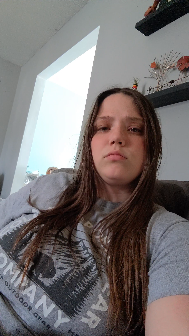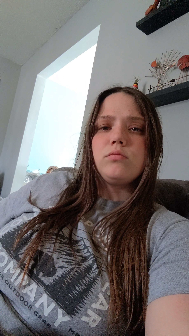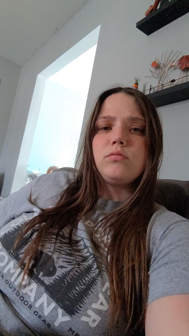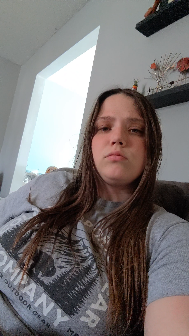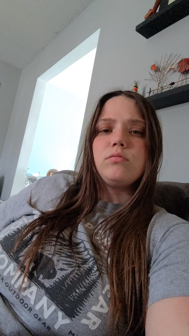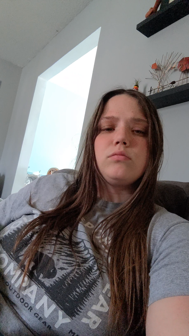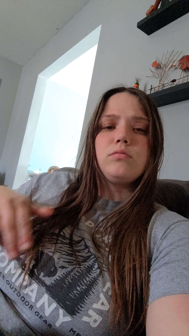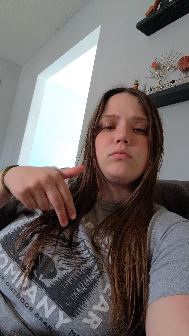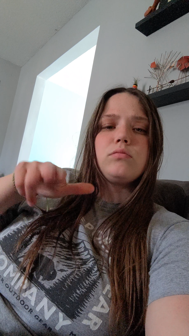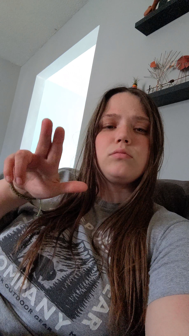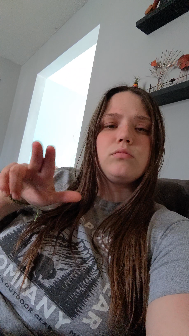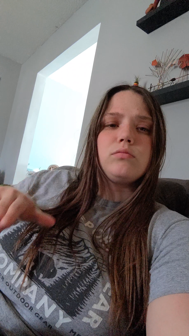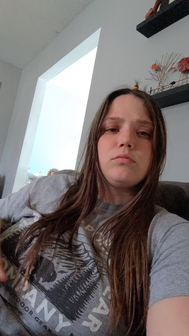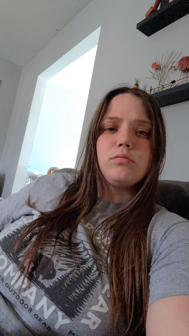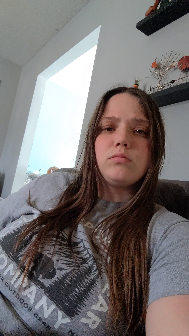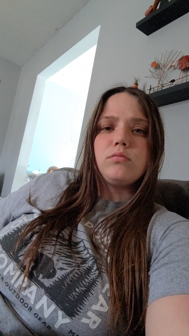lick